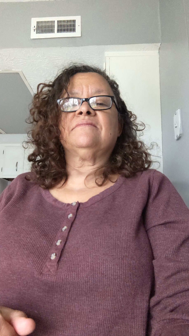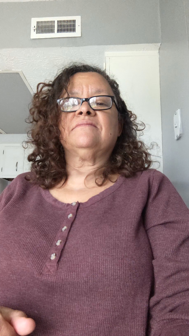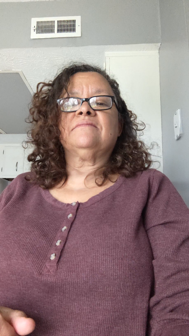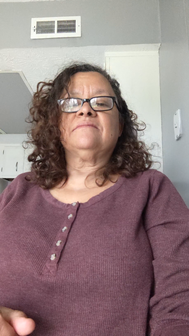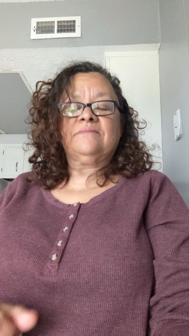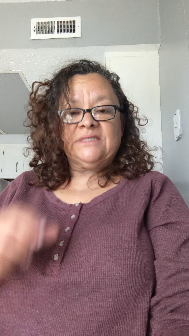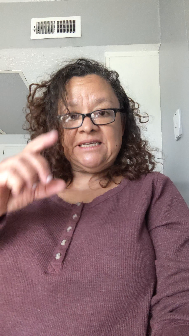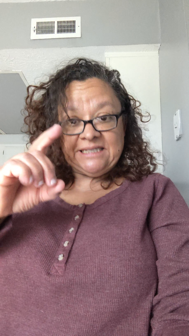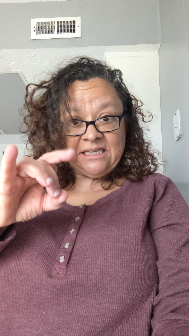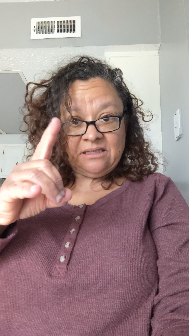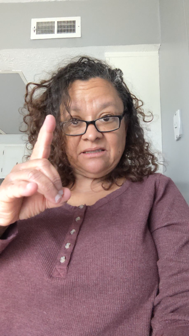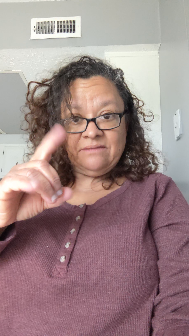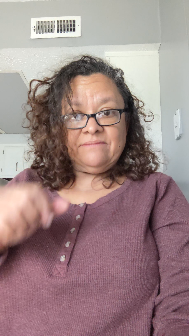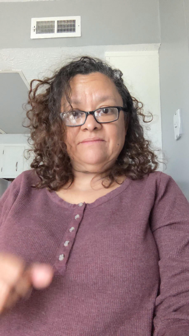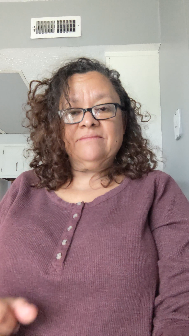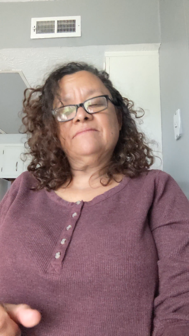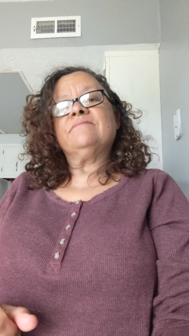did